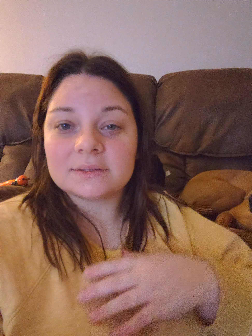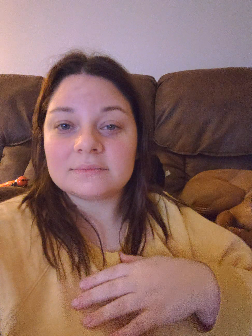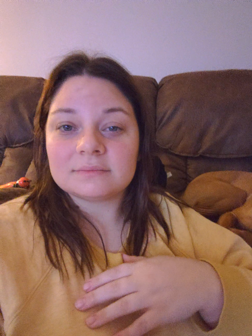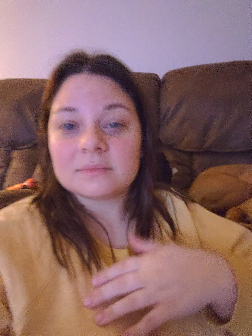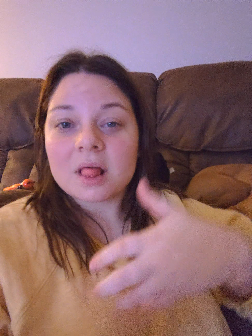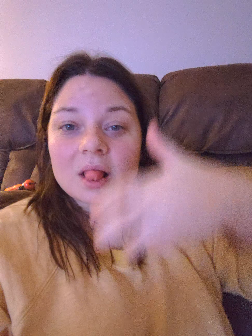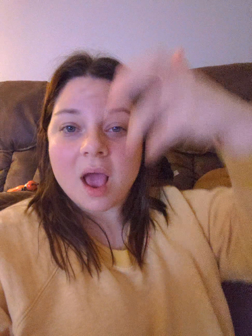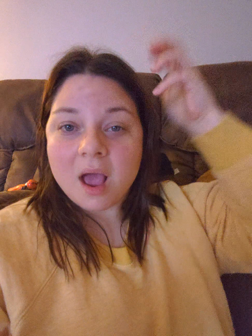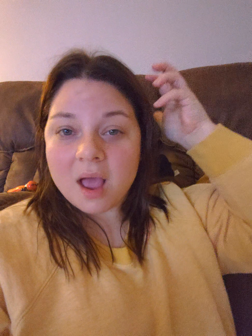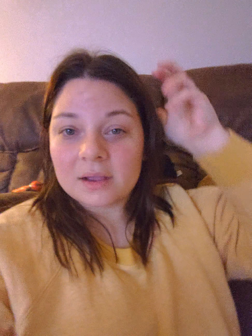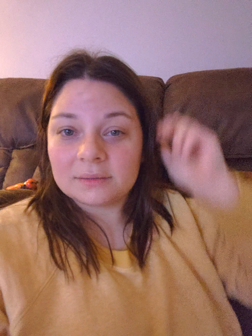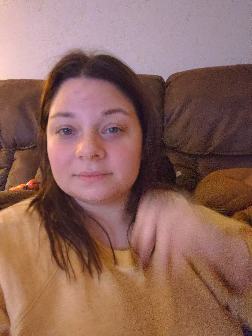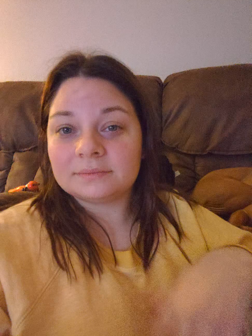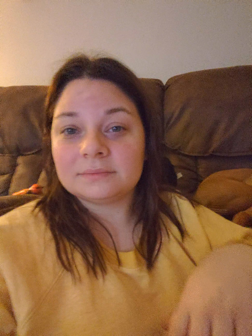lion